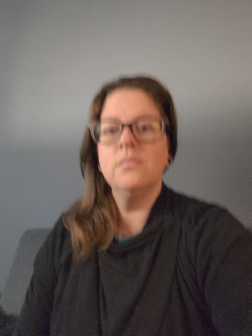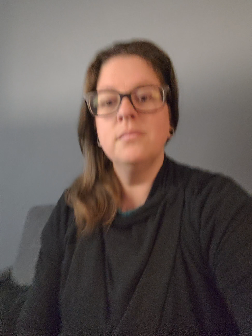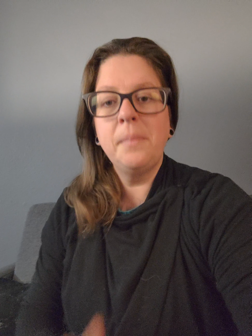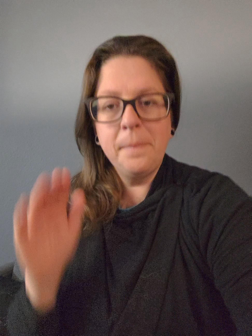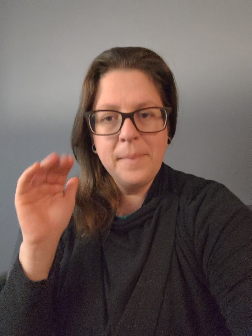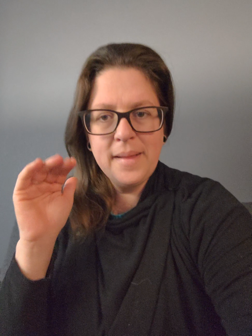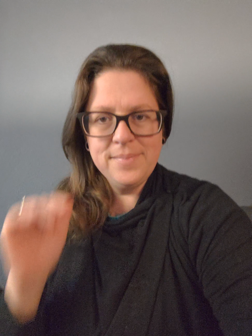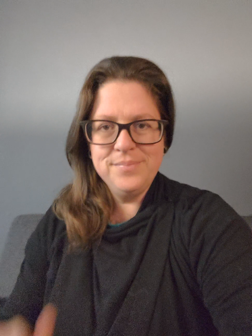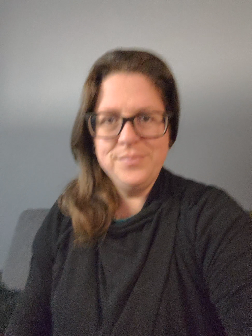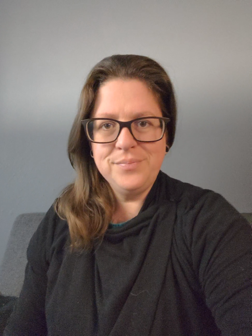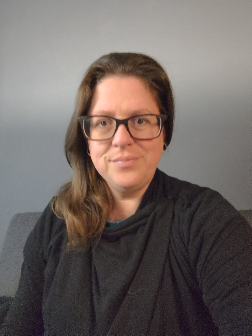bye